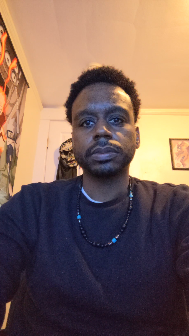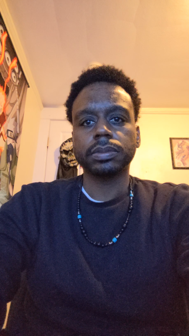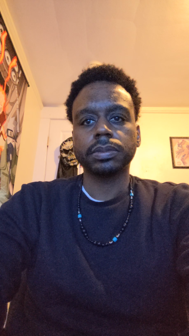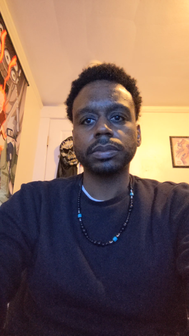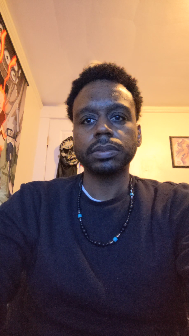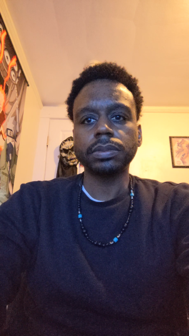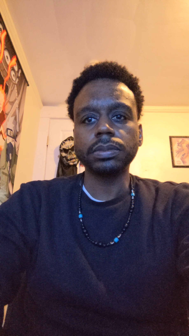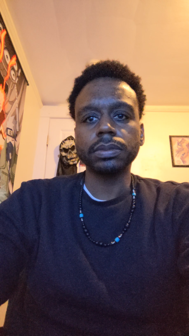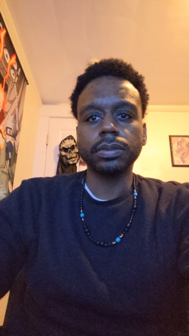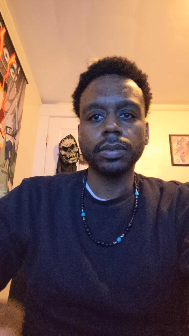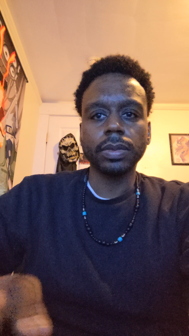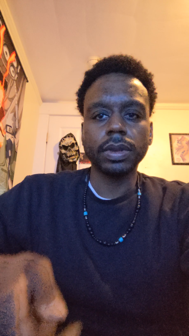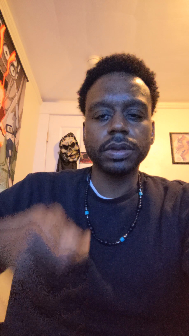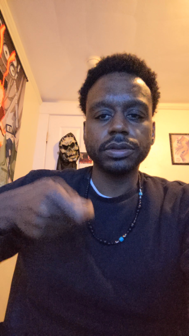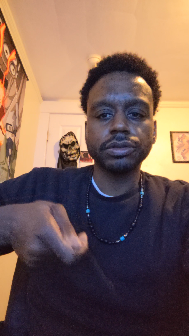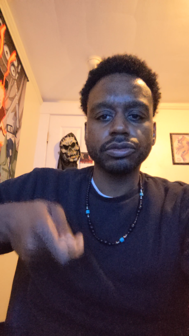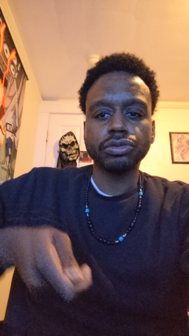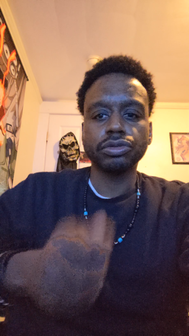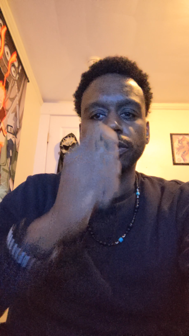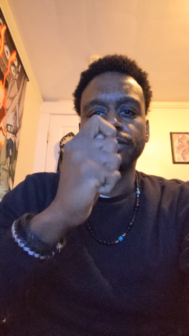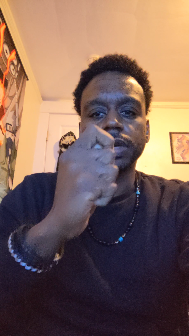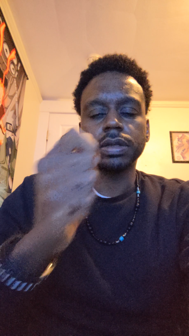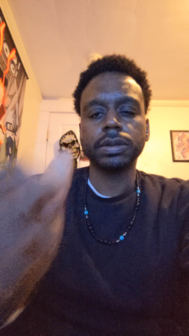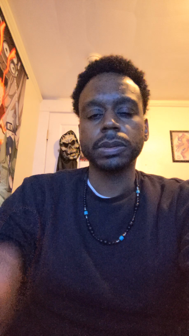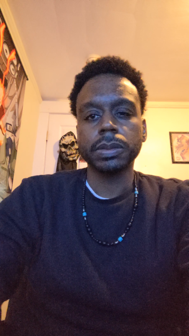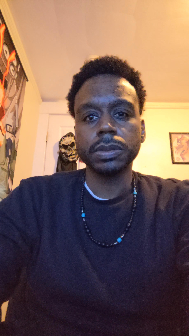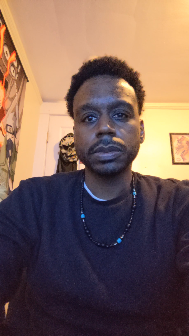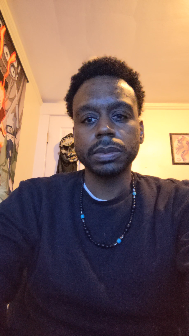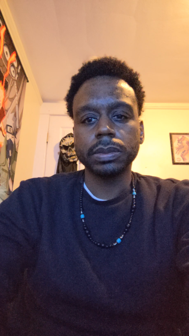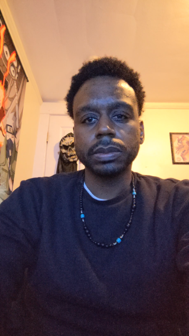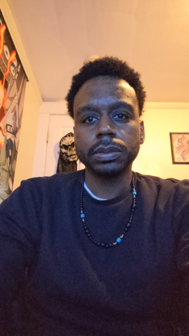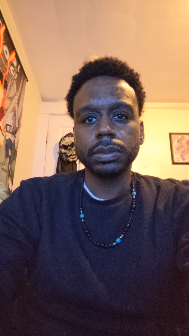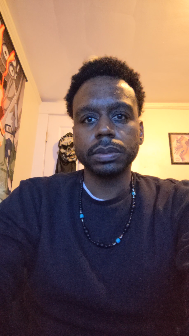shovel